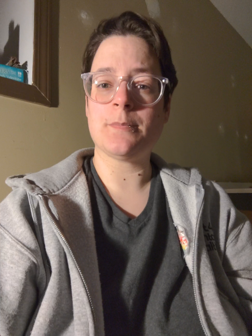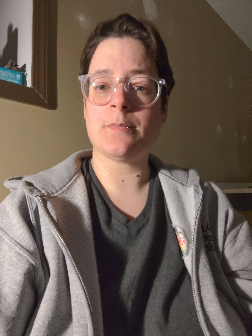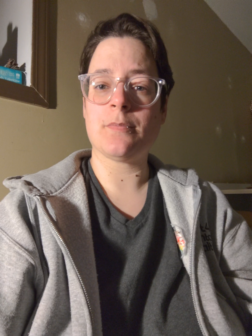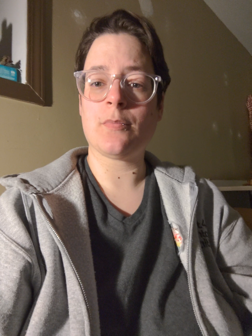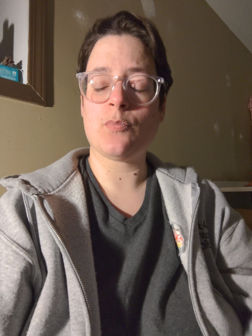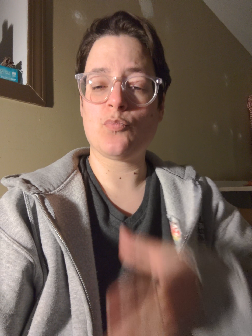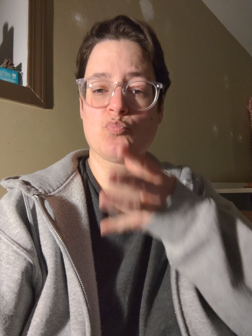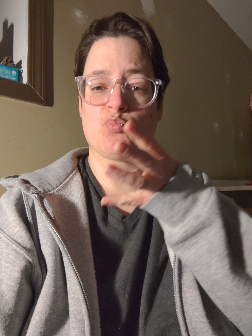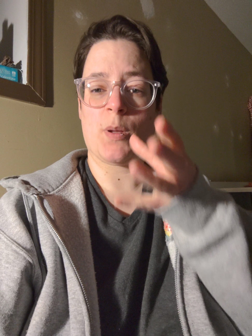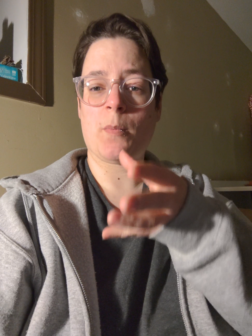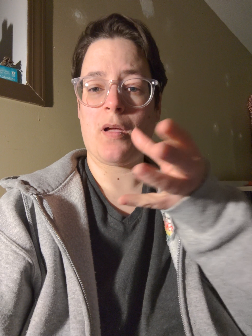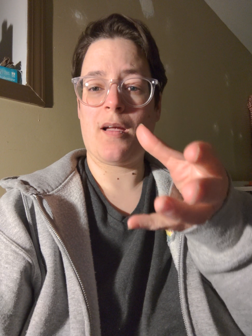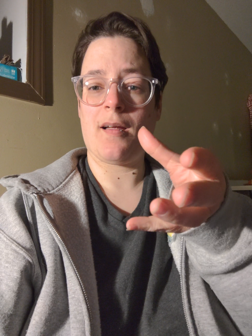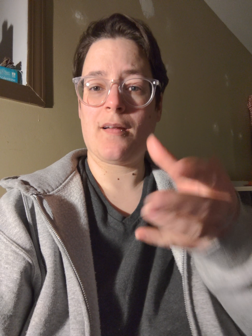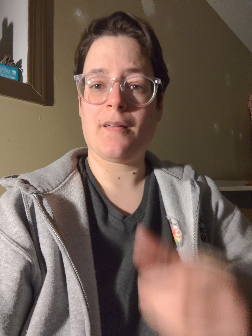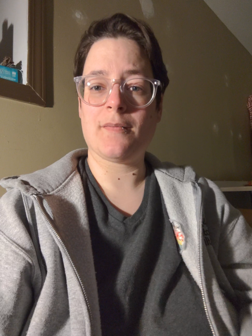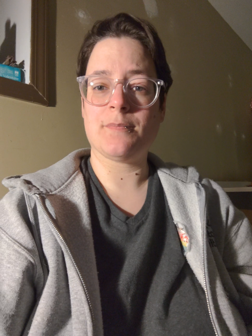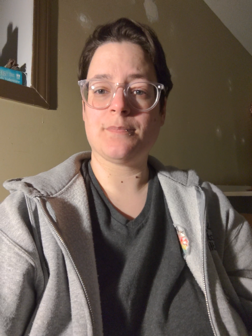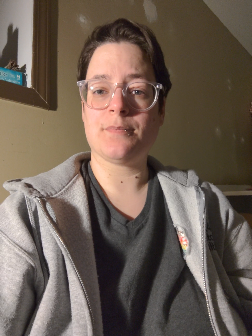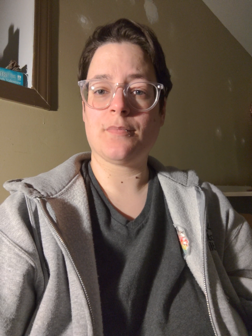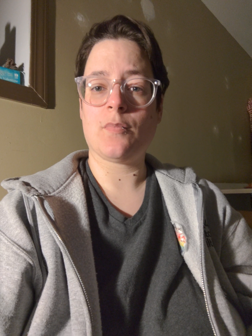grandma